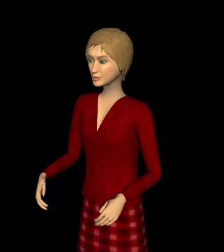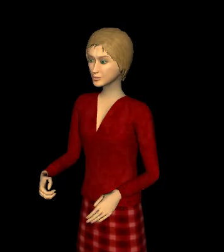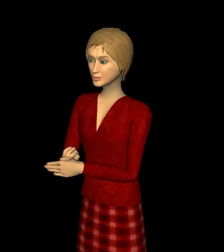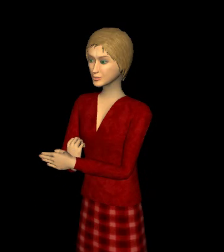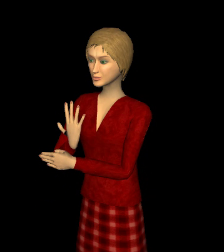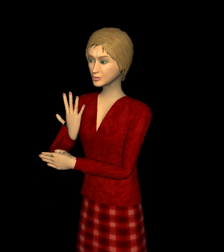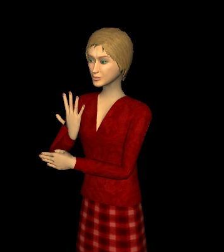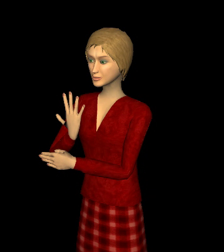جديد